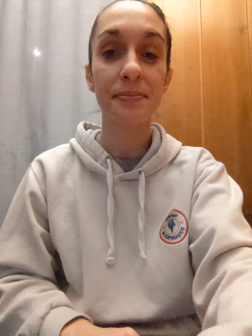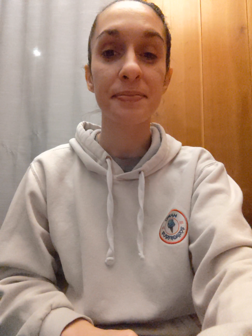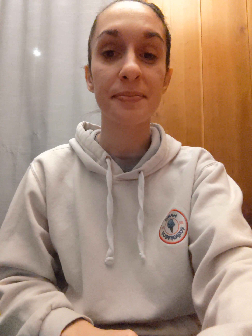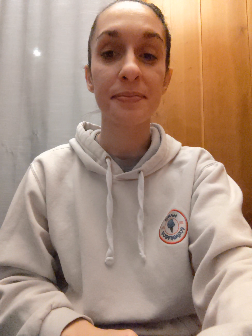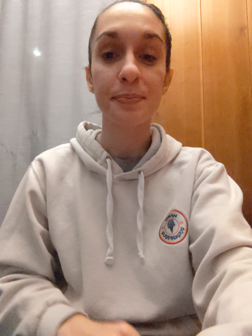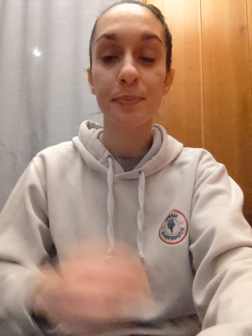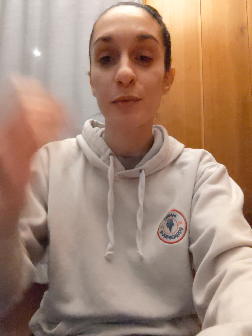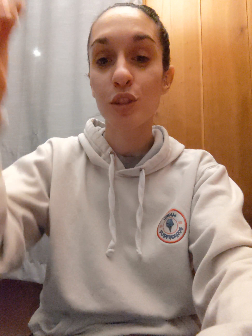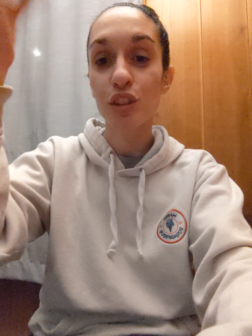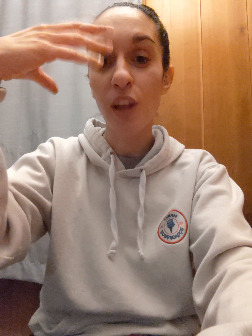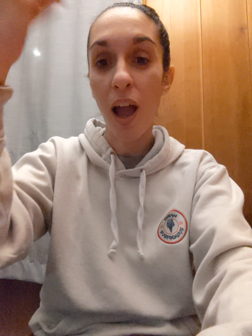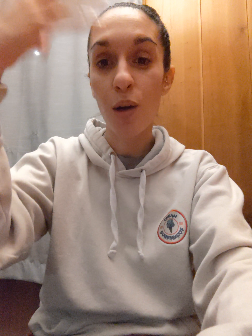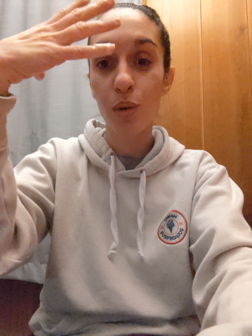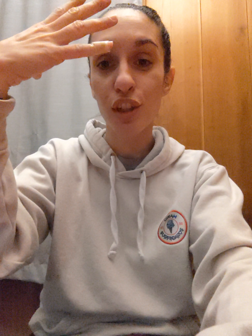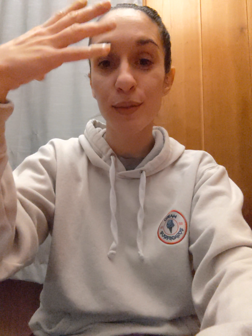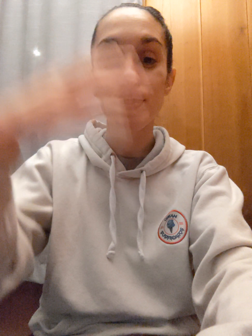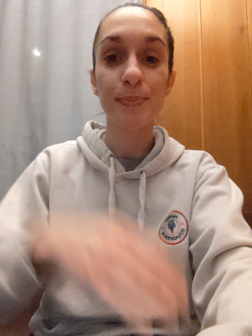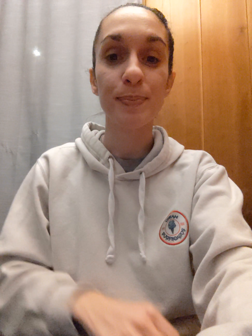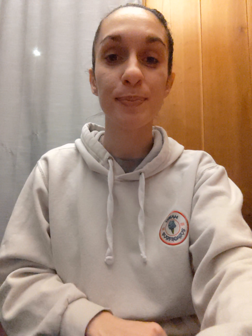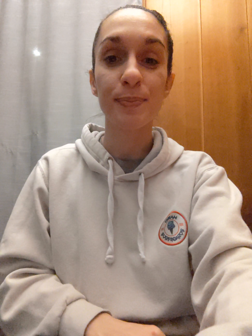shower